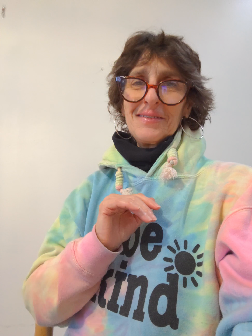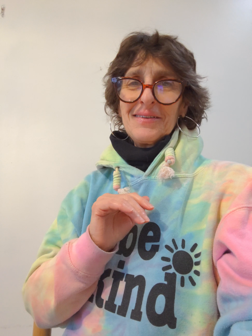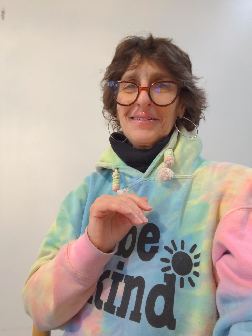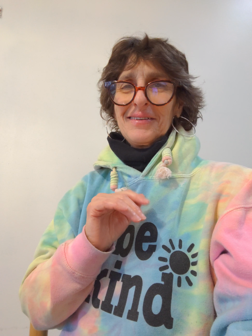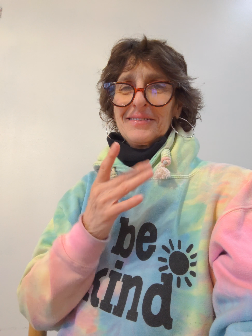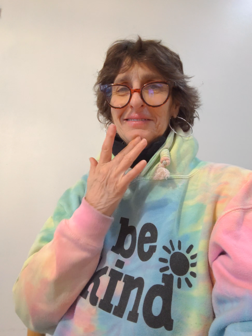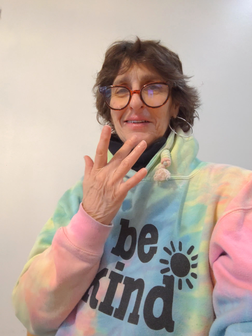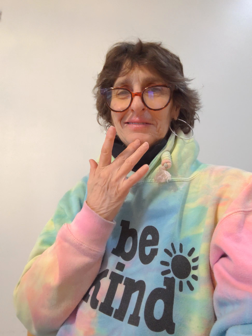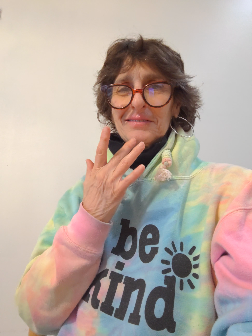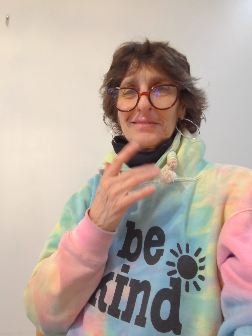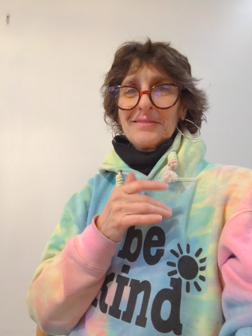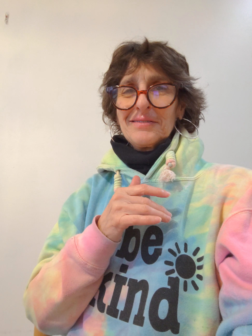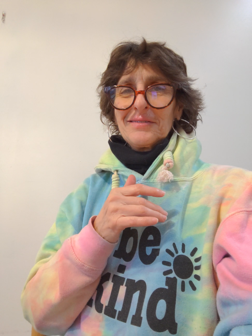taste